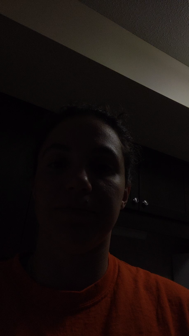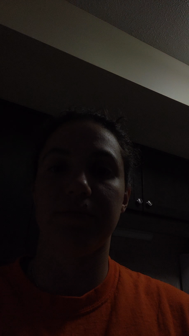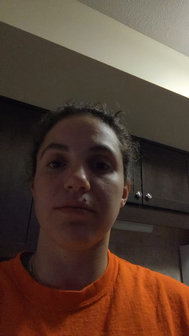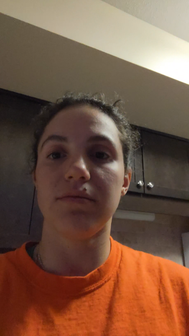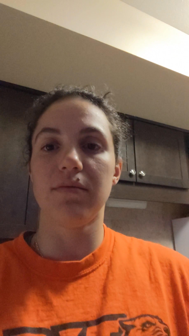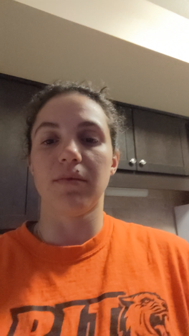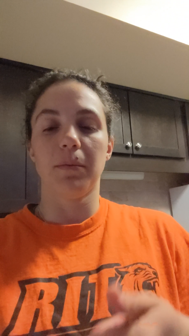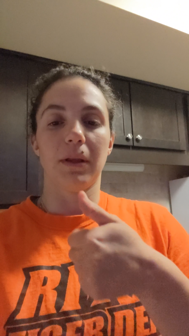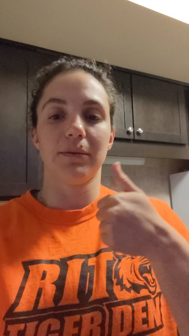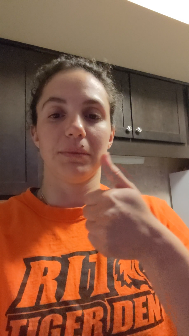basement